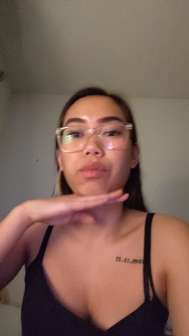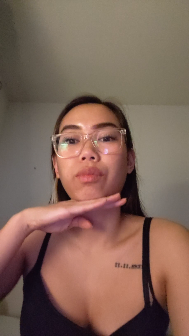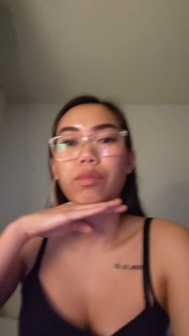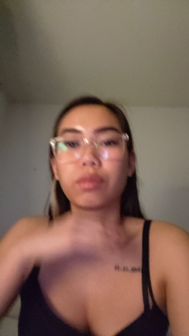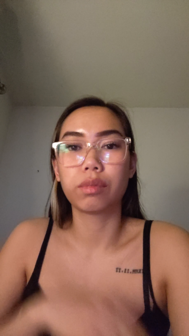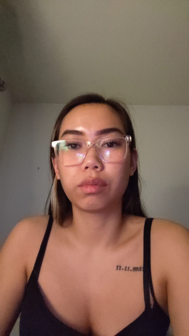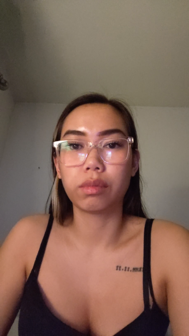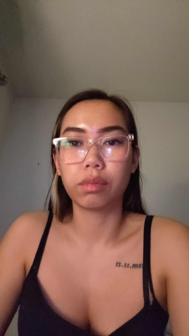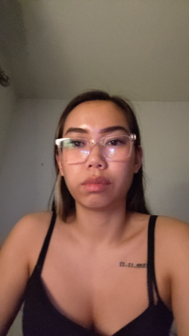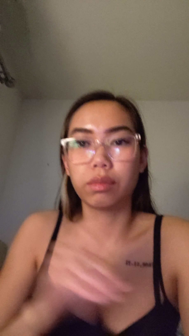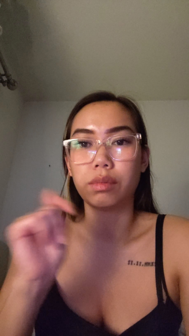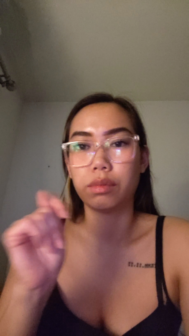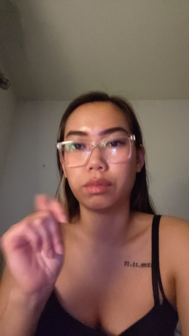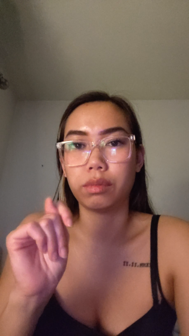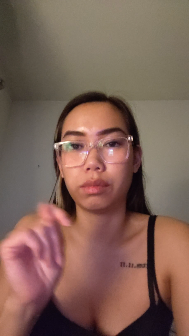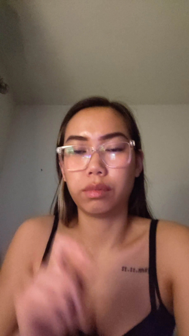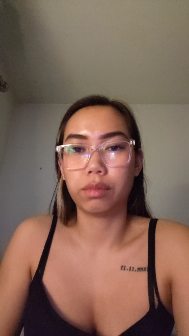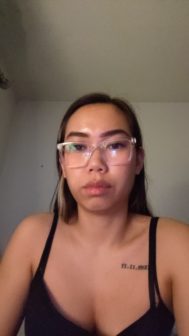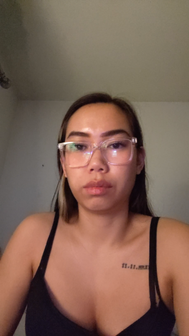bathroom